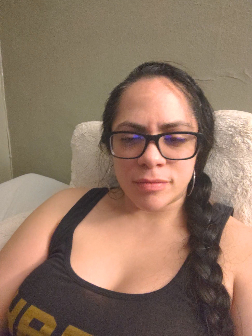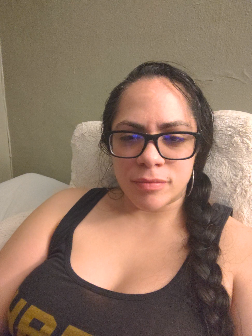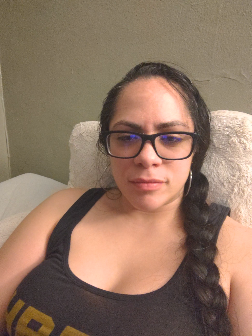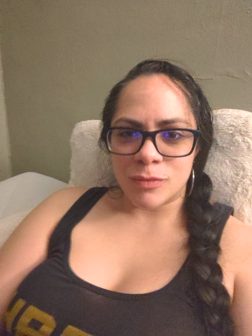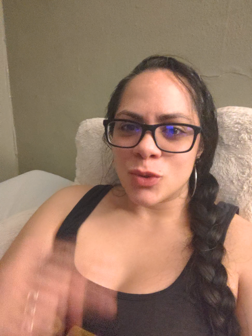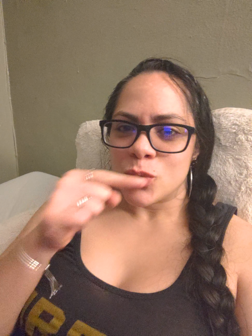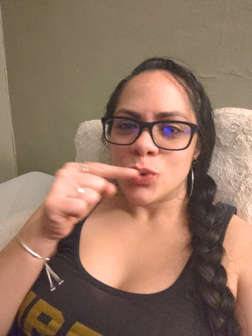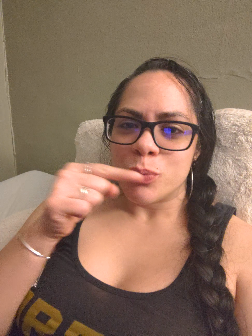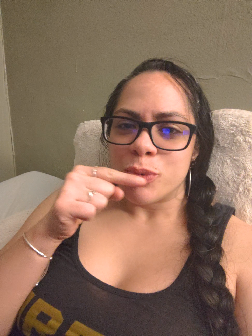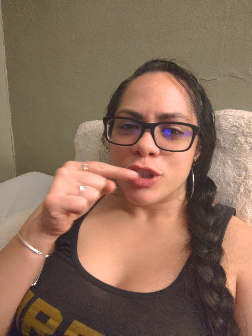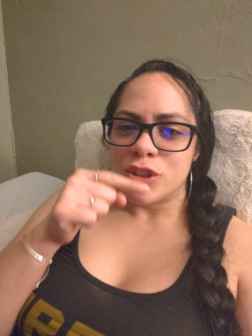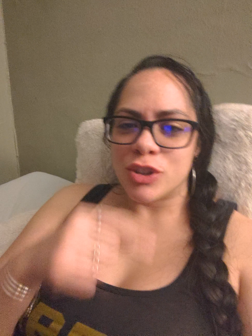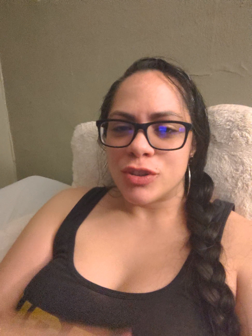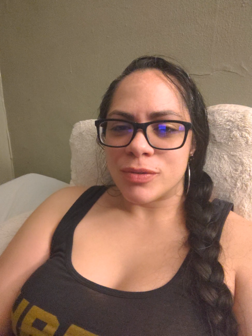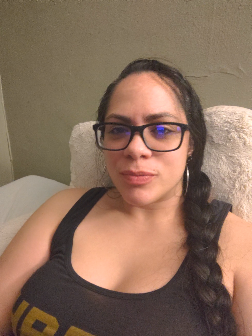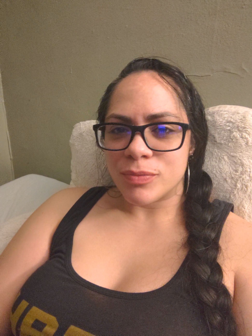toothbrush